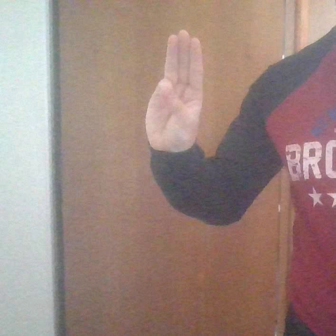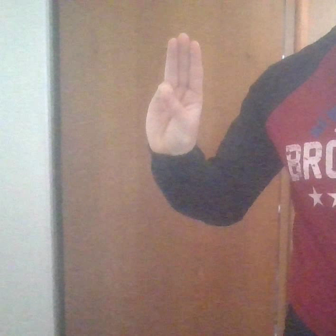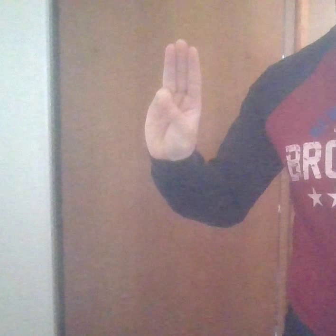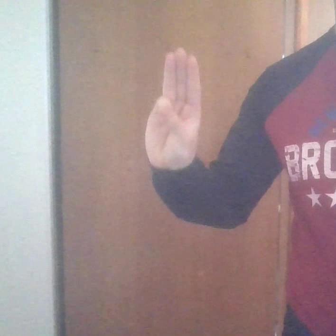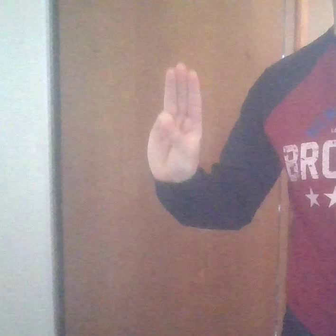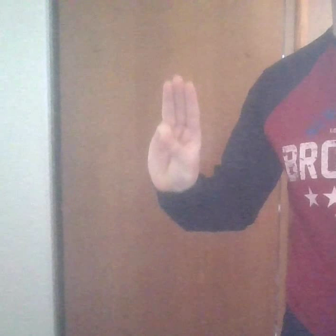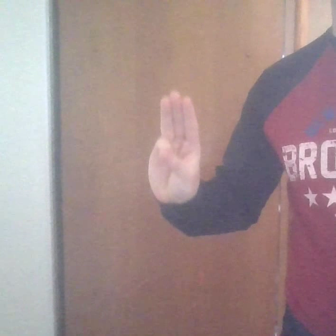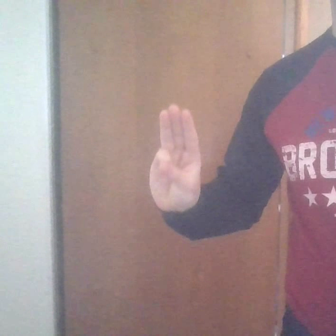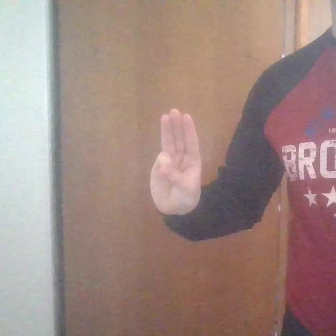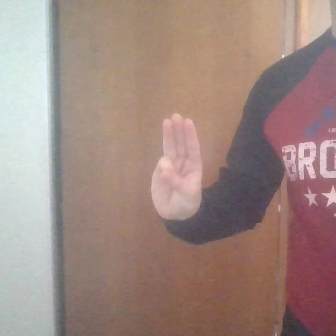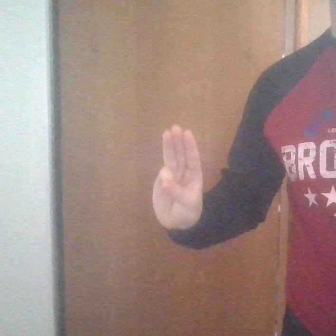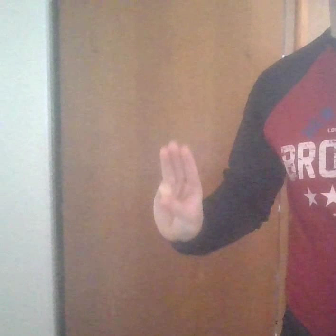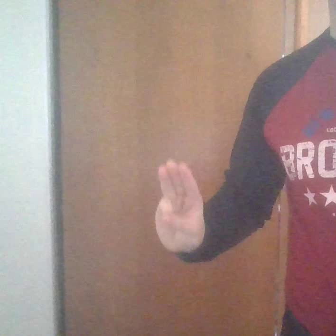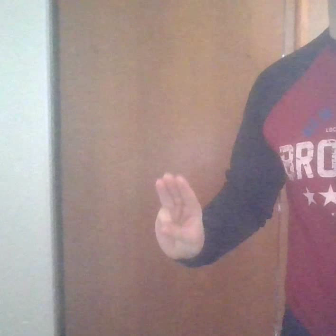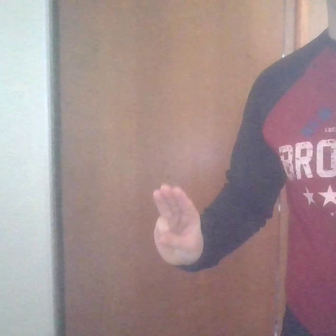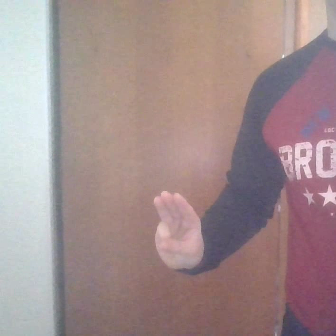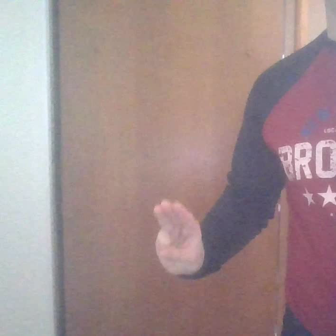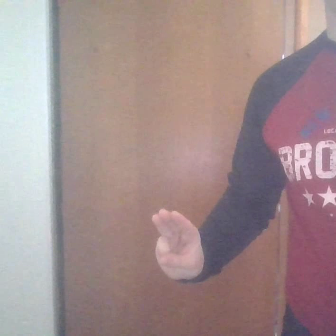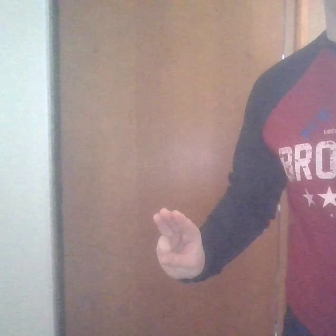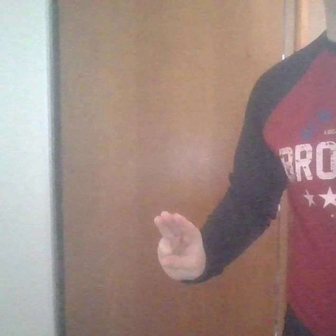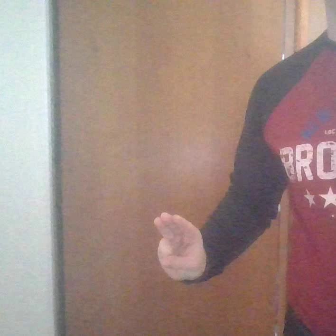Щ